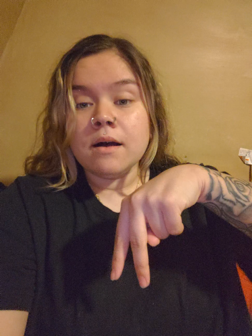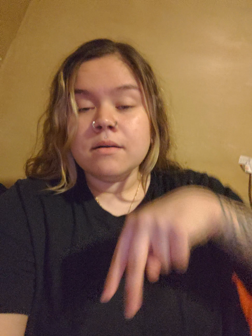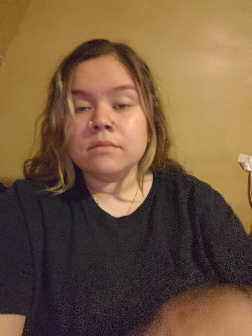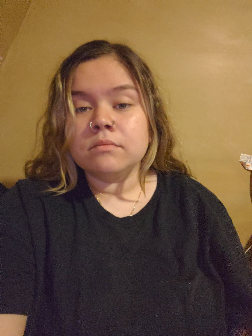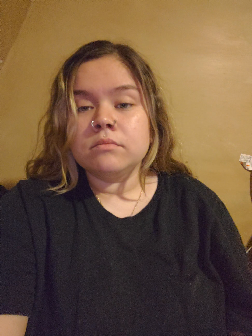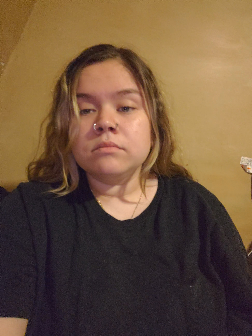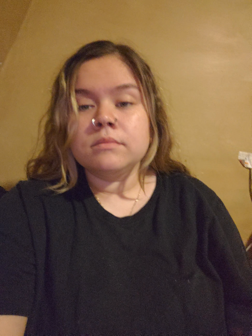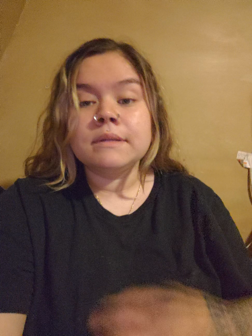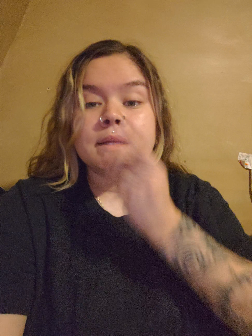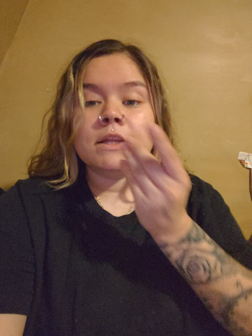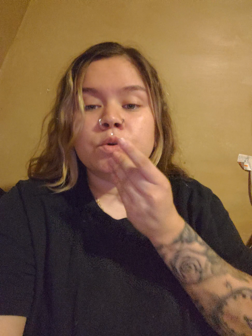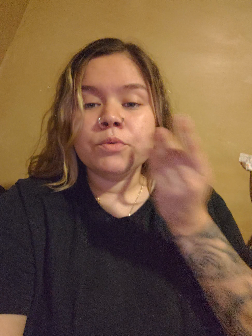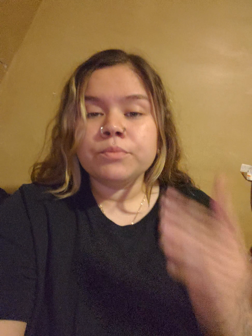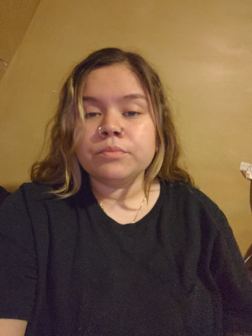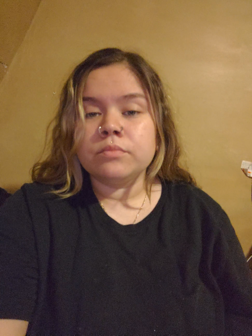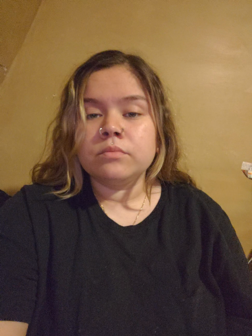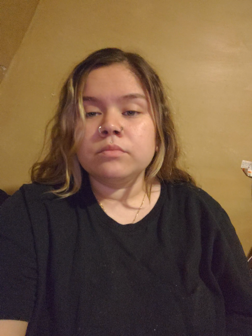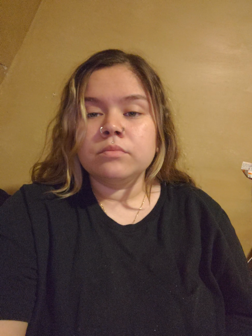dinner